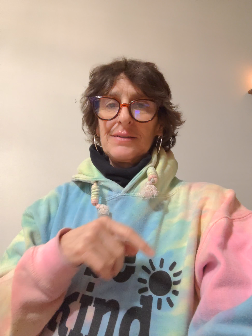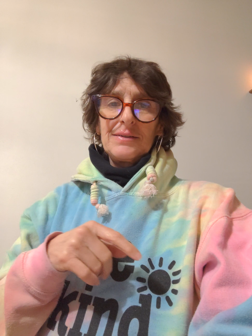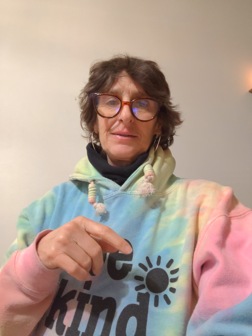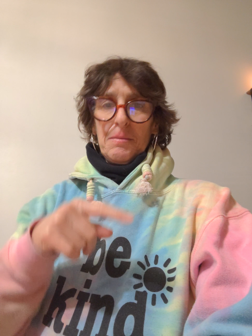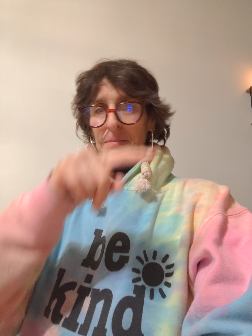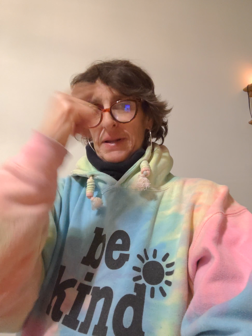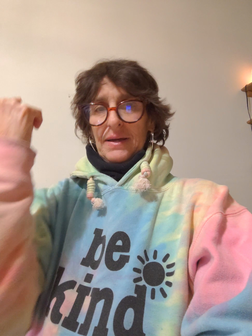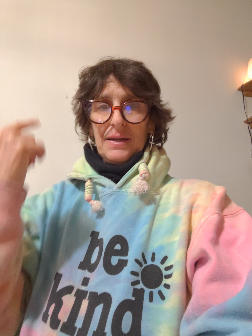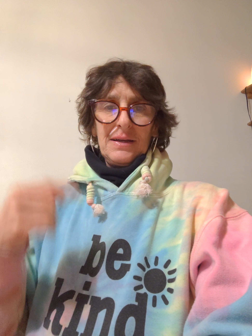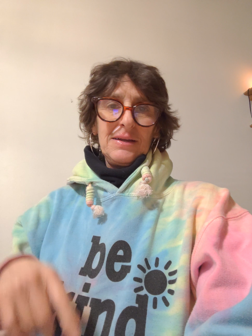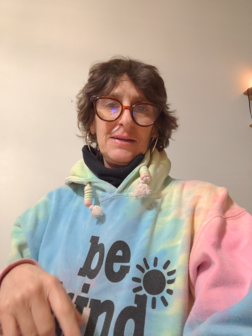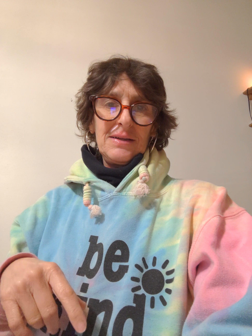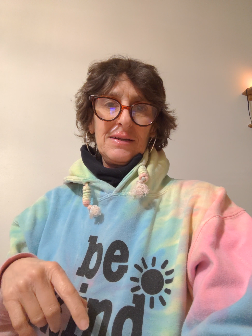black